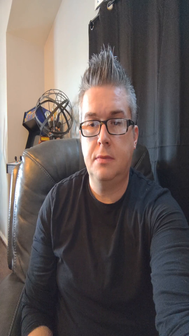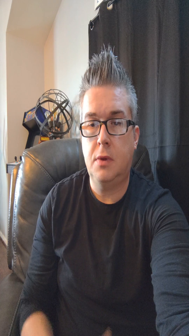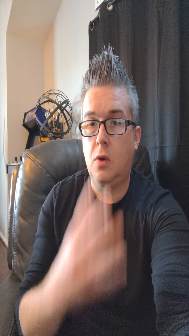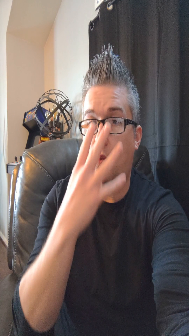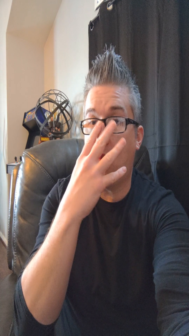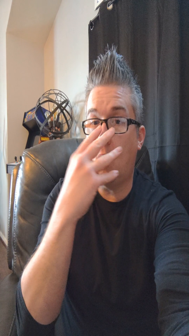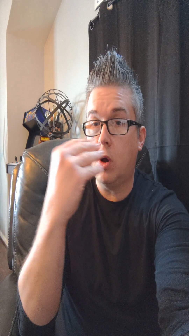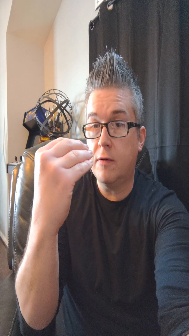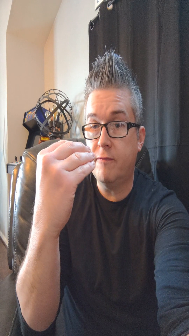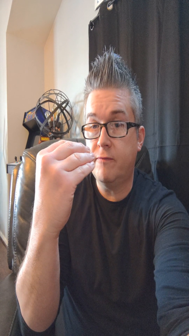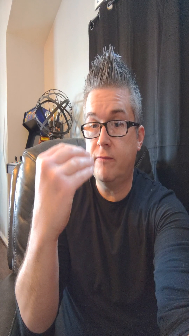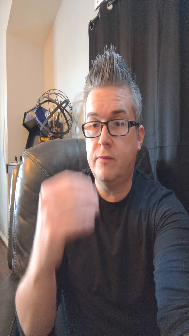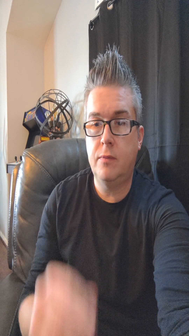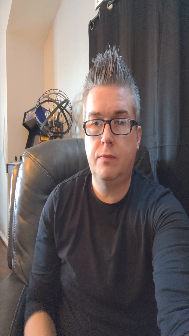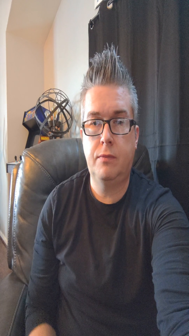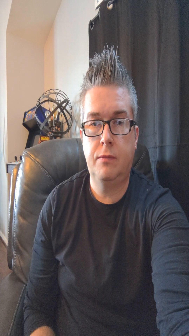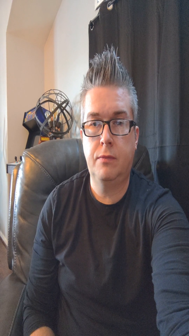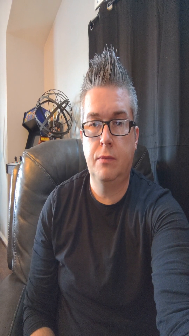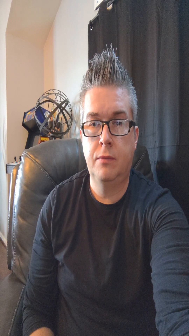wolf